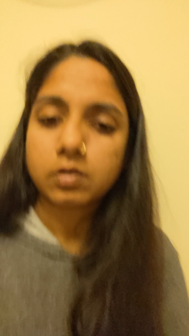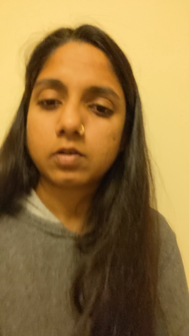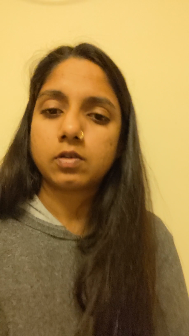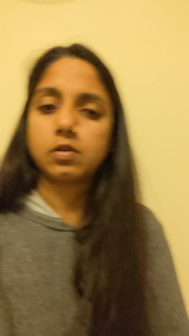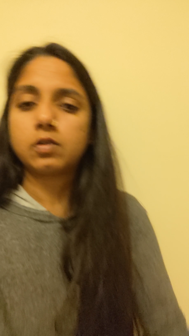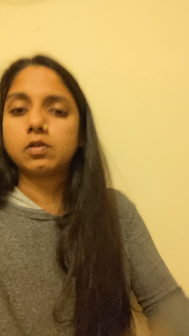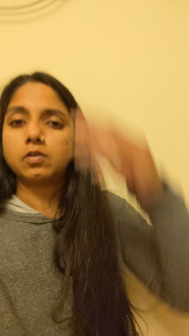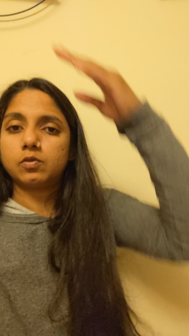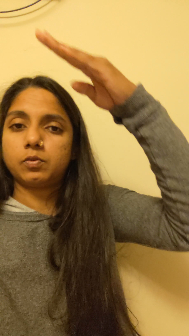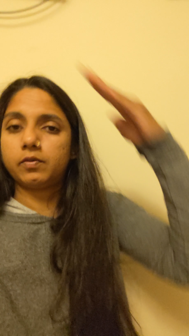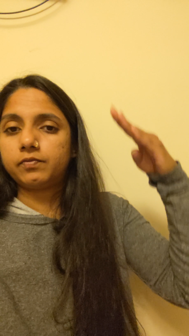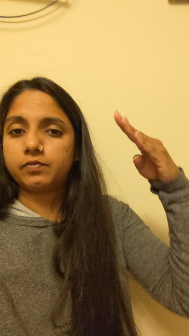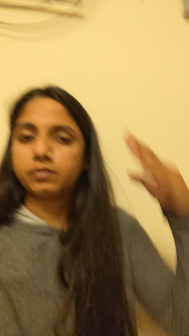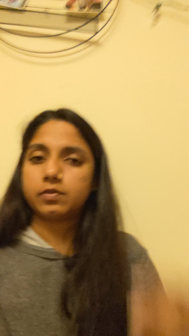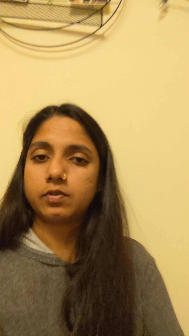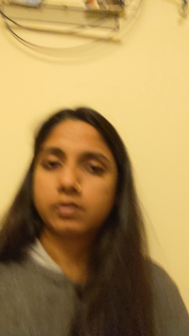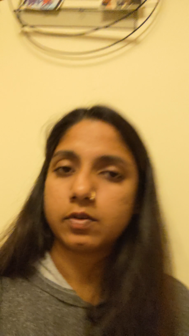roof